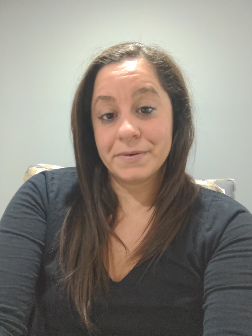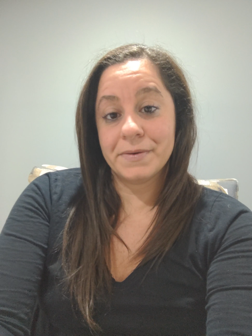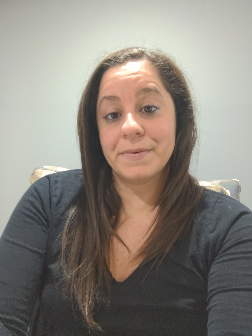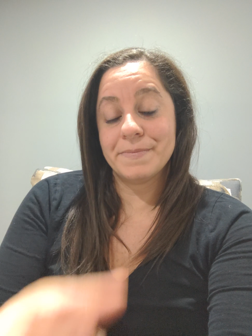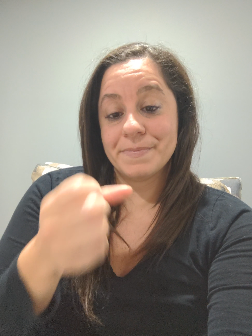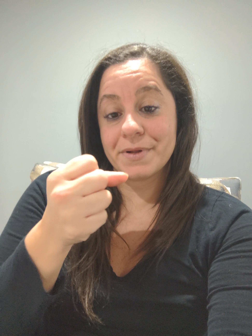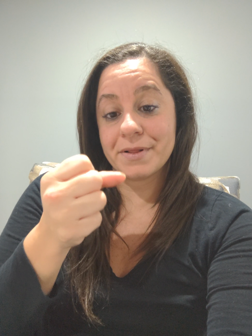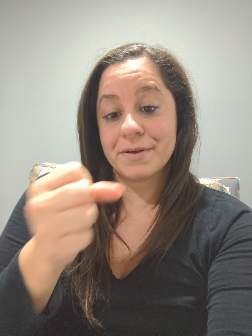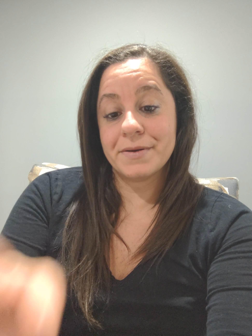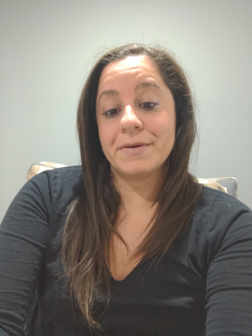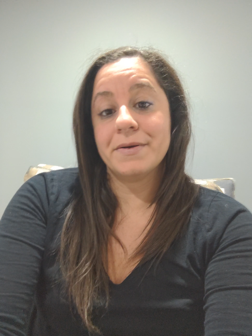milk